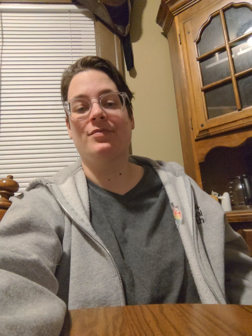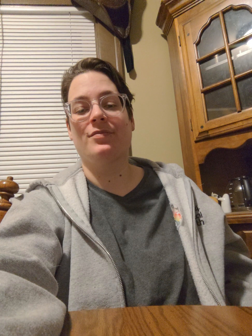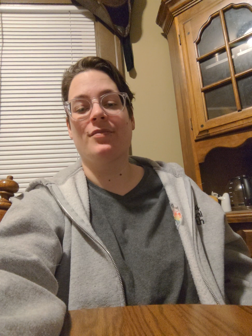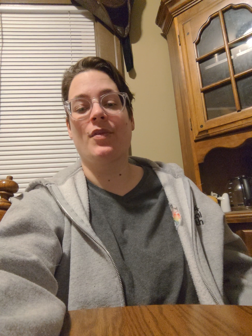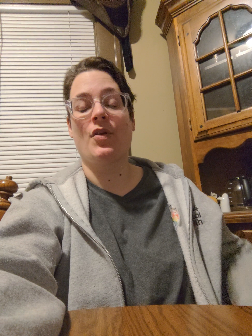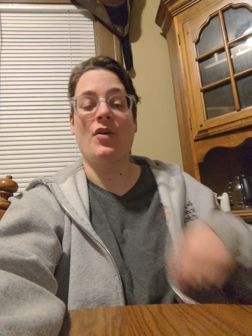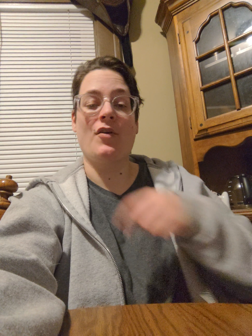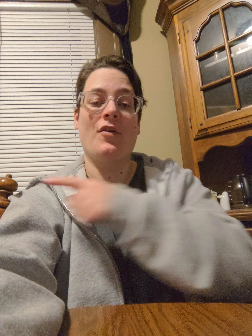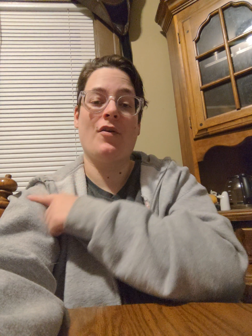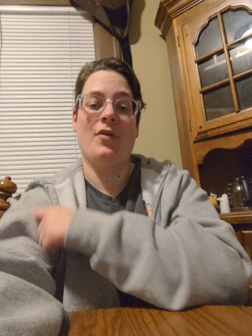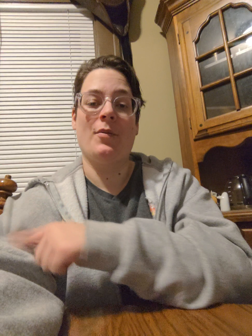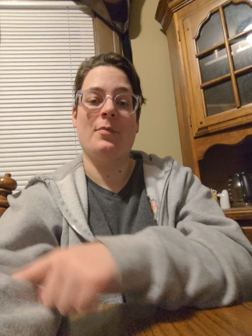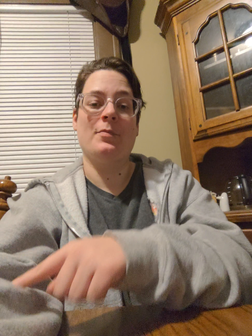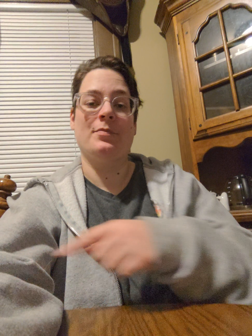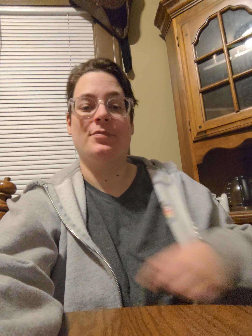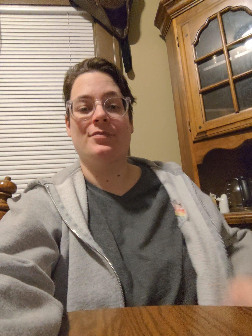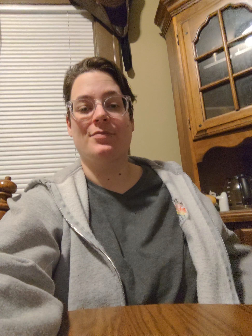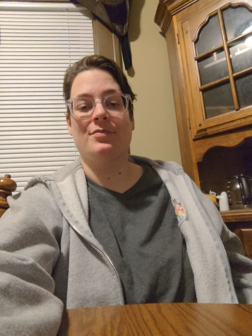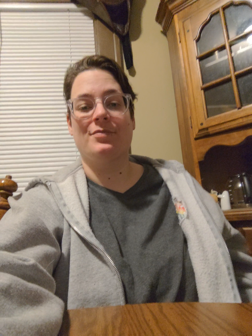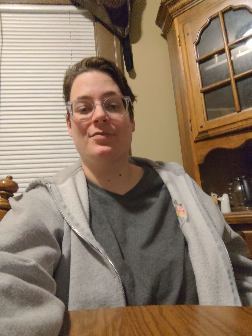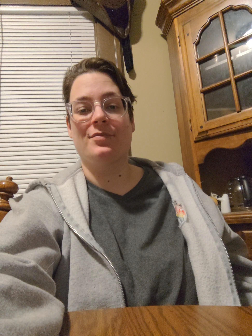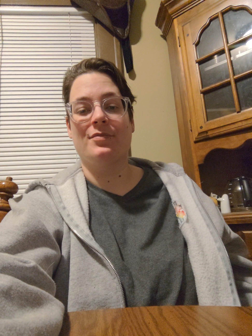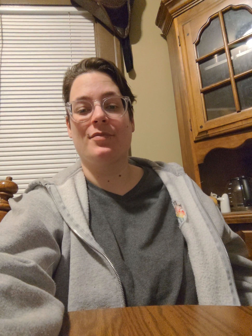arm